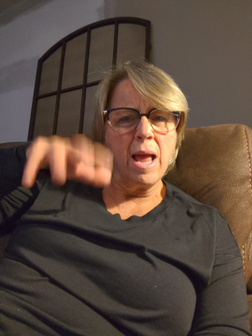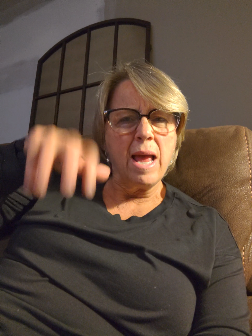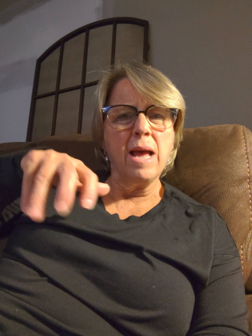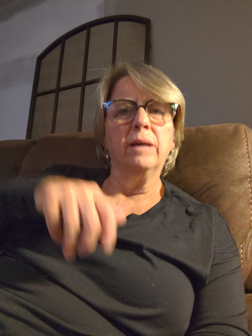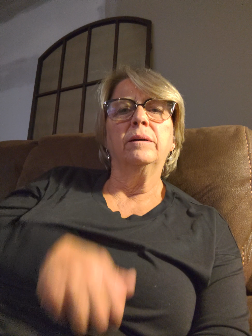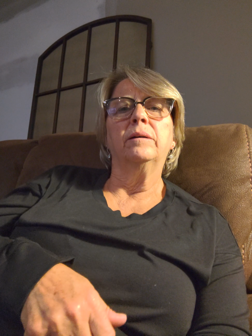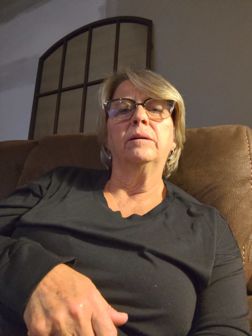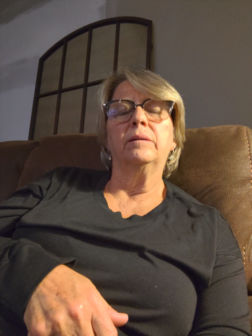rain